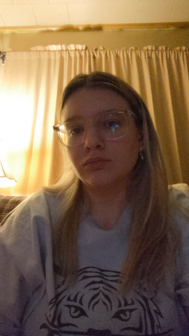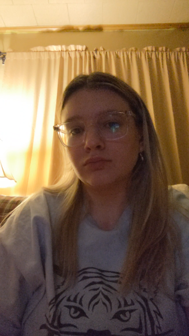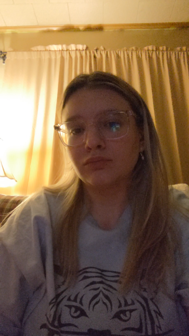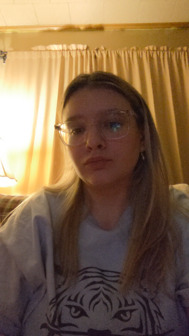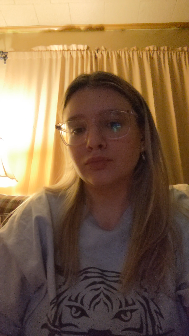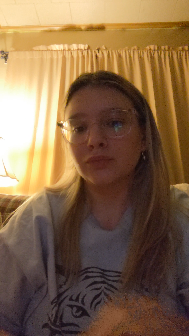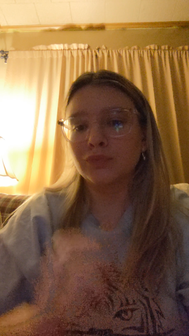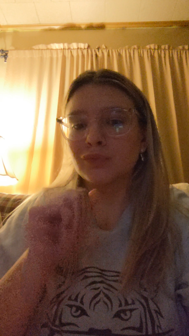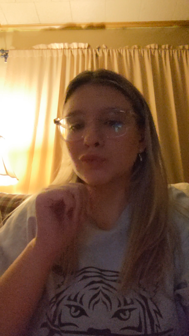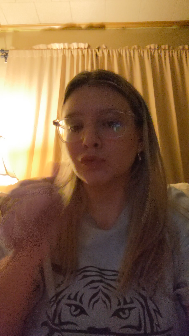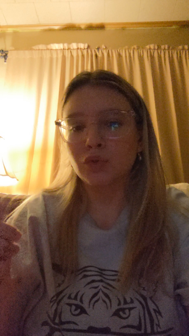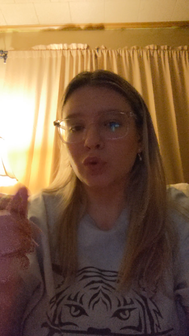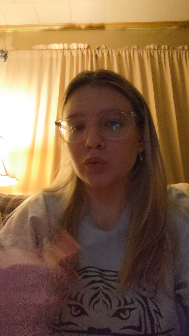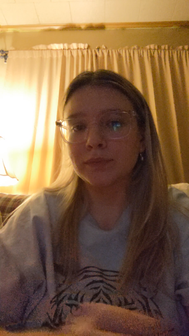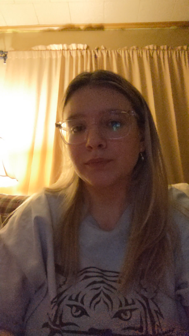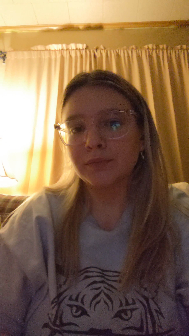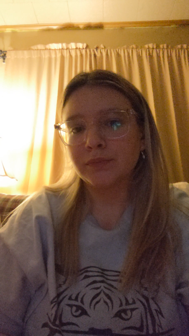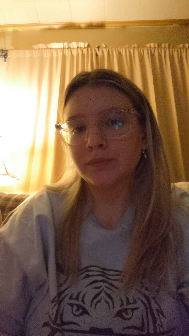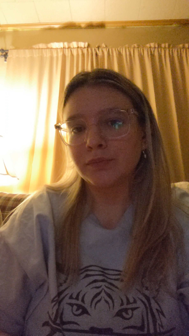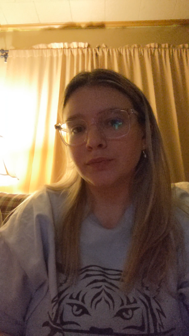don't